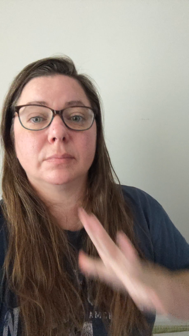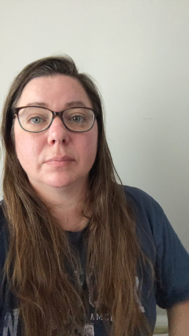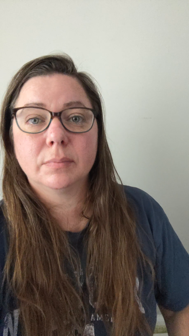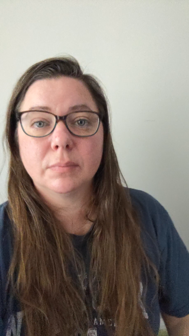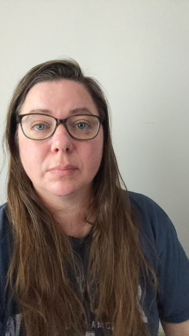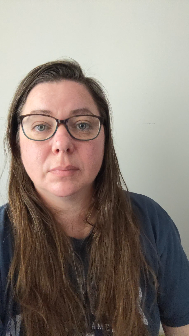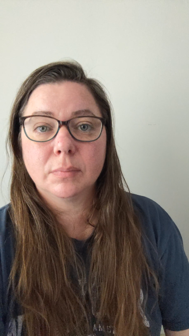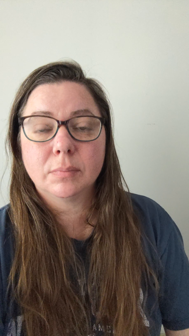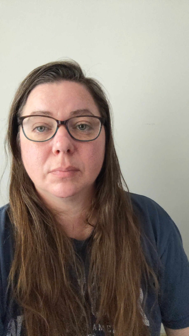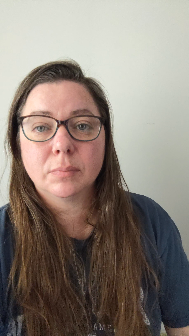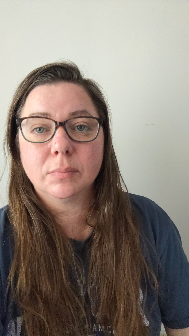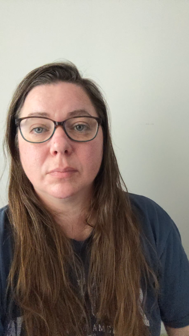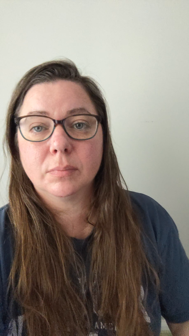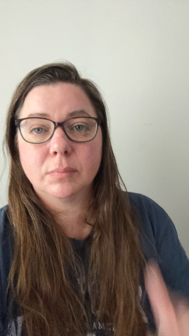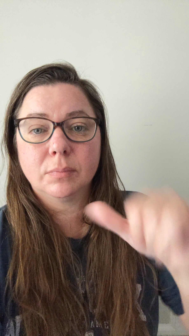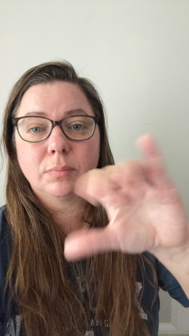pour